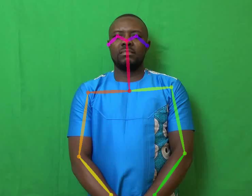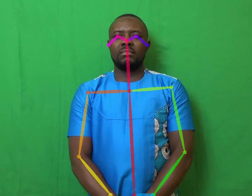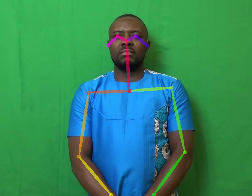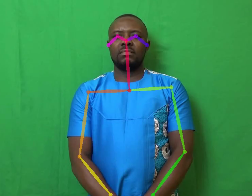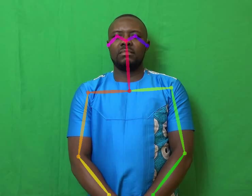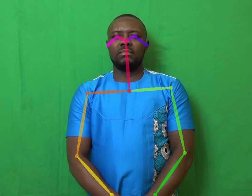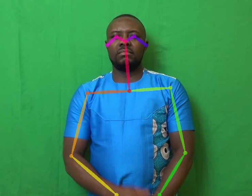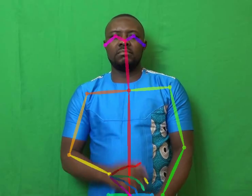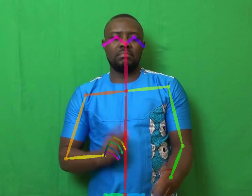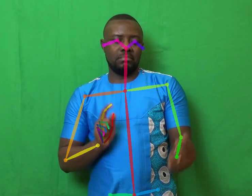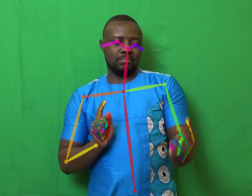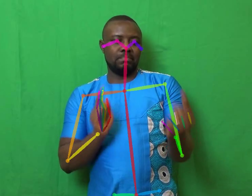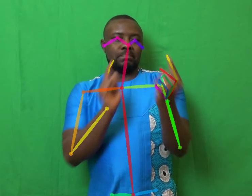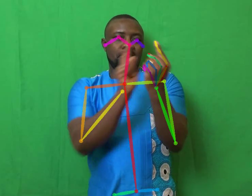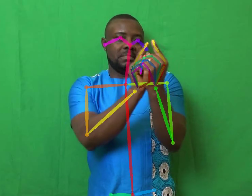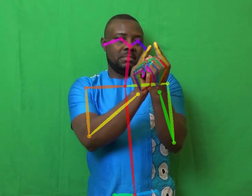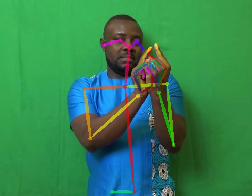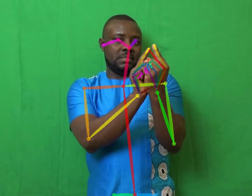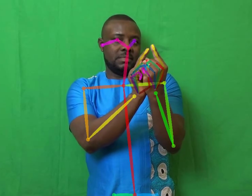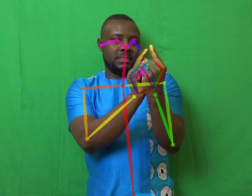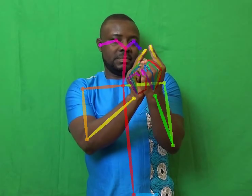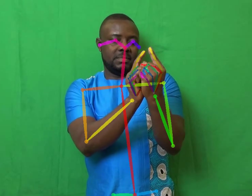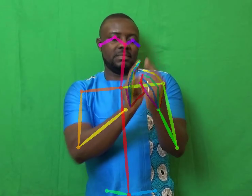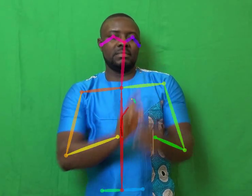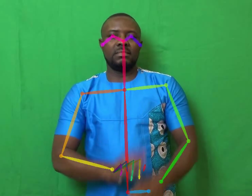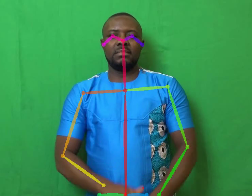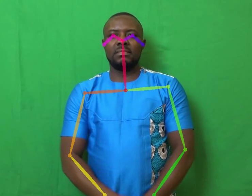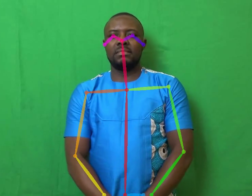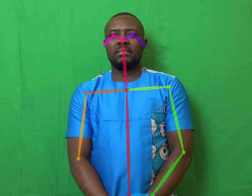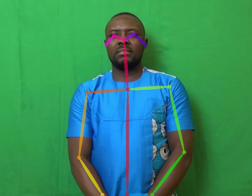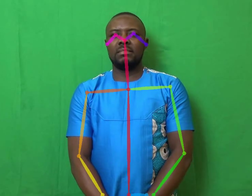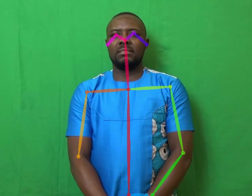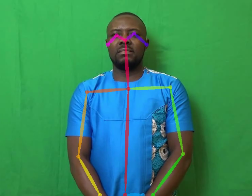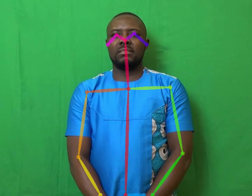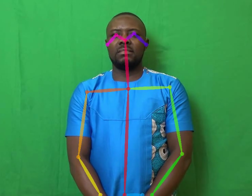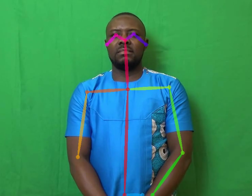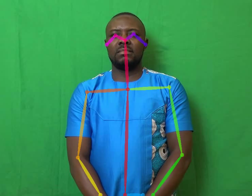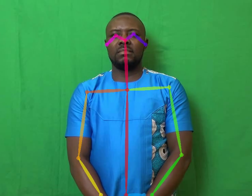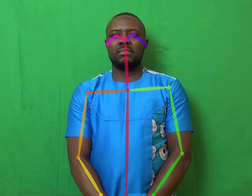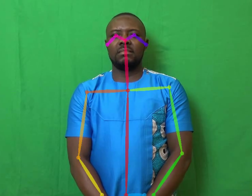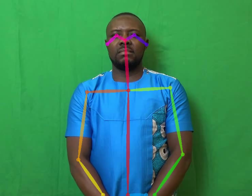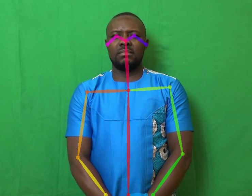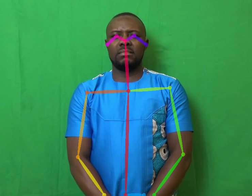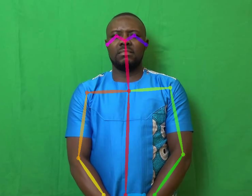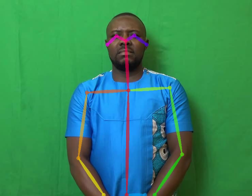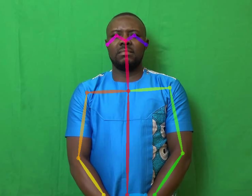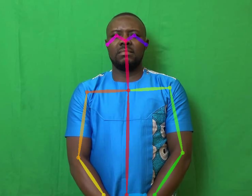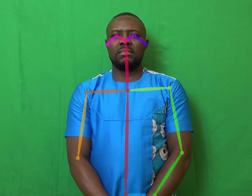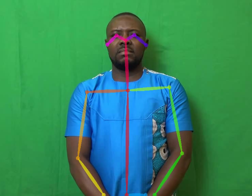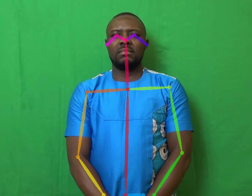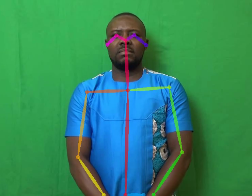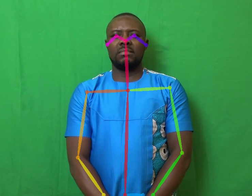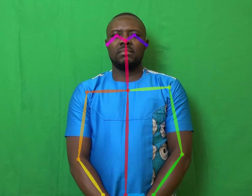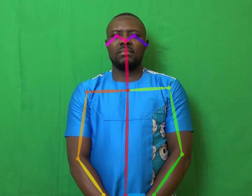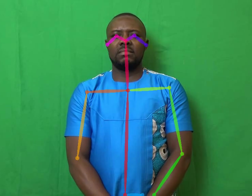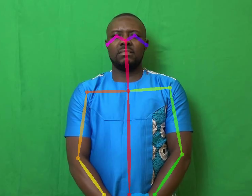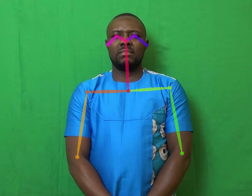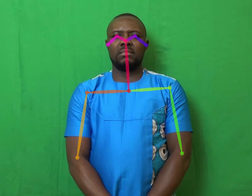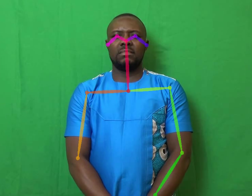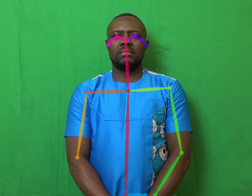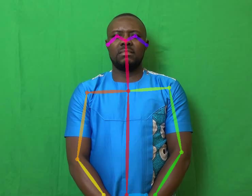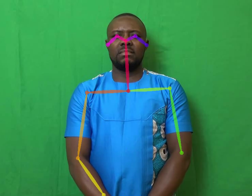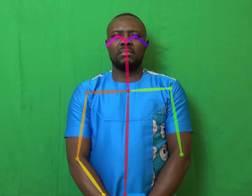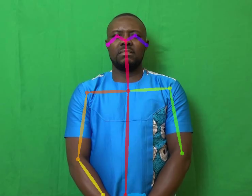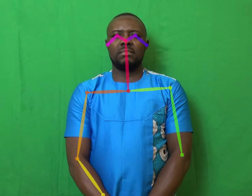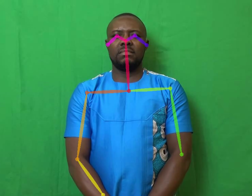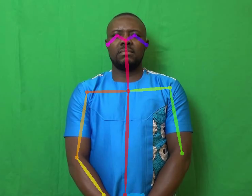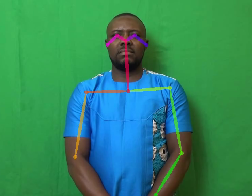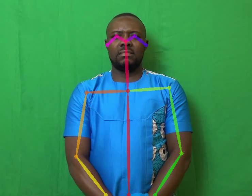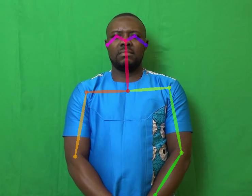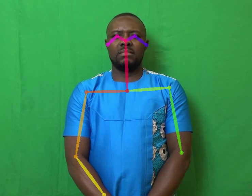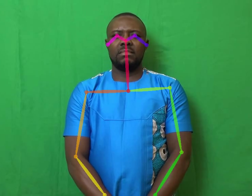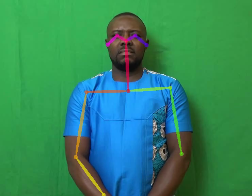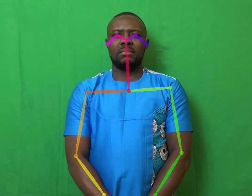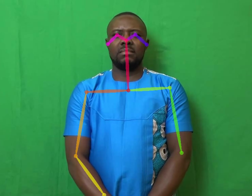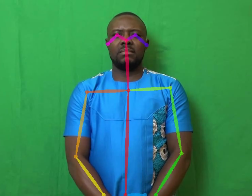meet